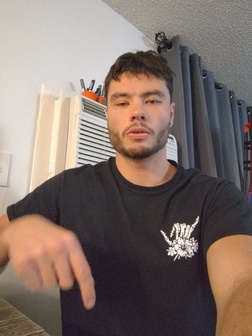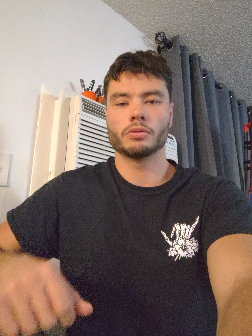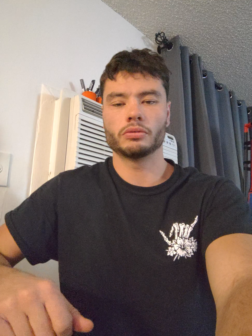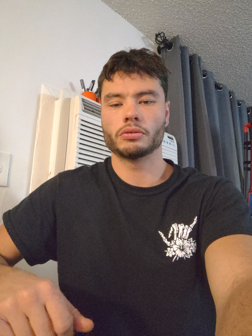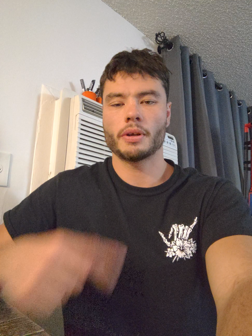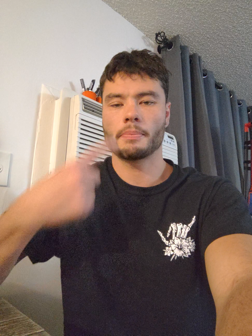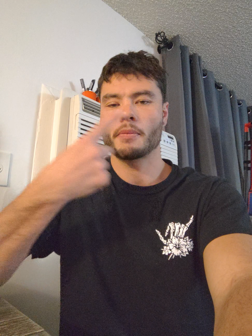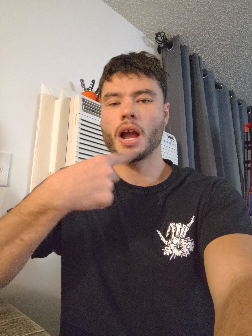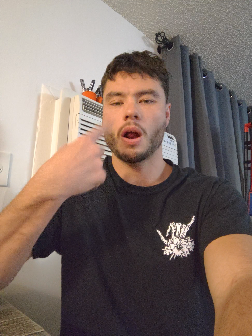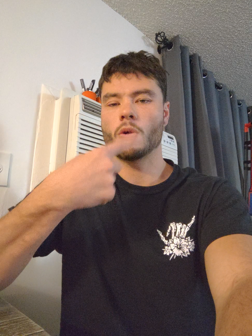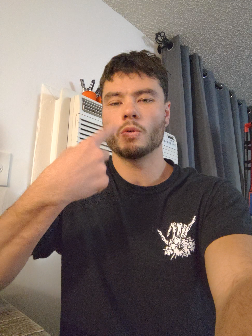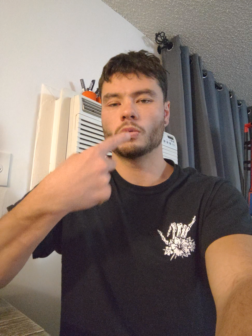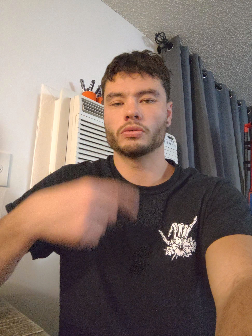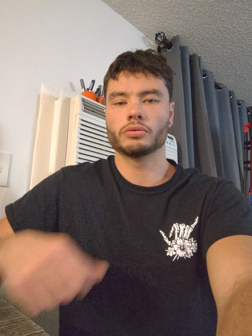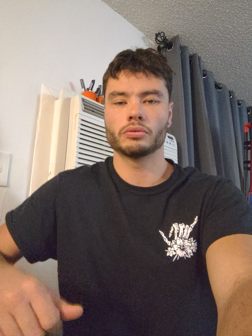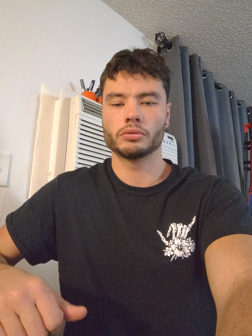mouth